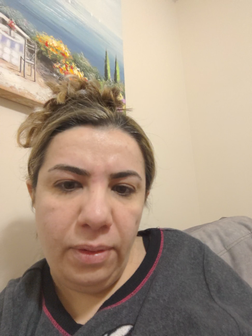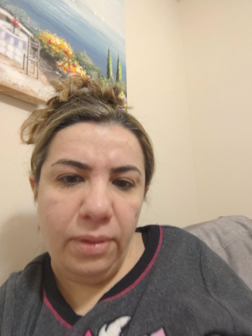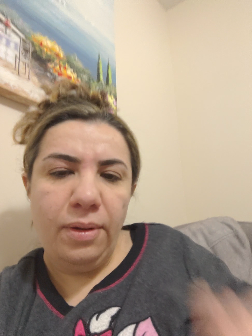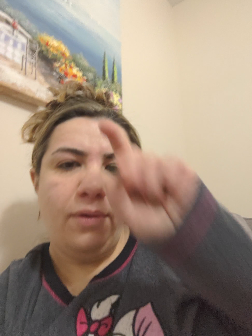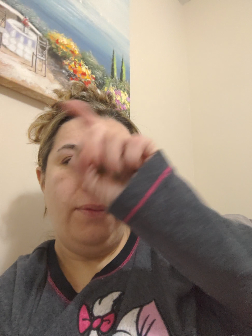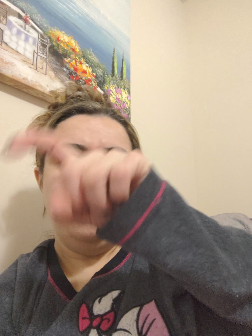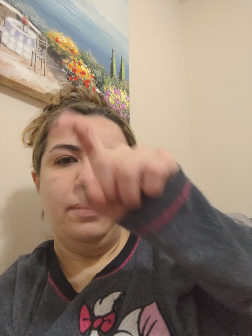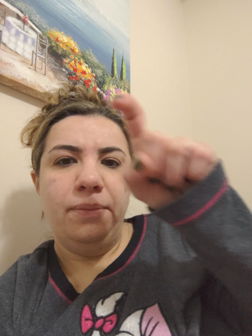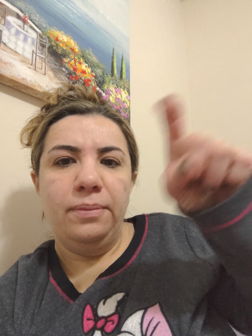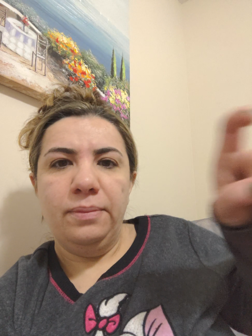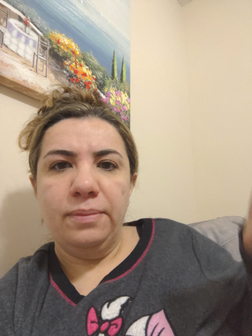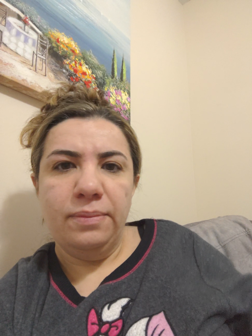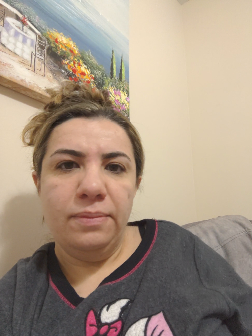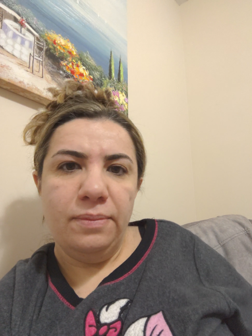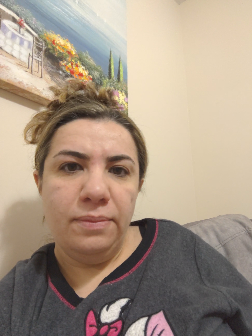closet